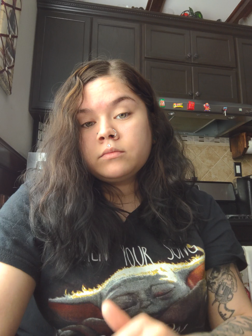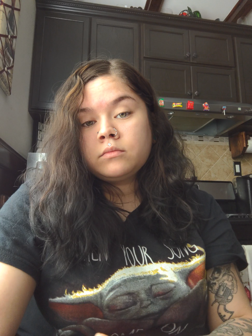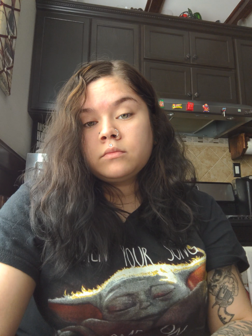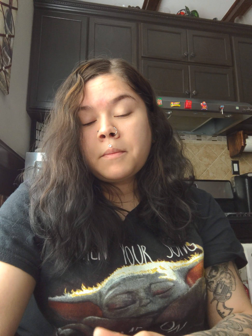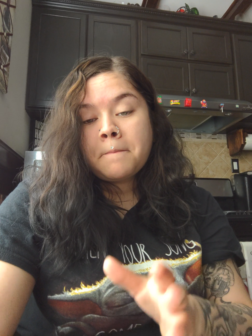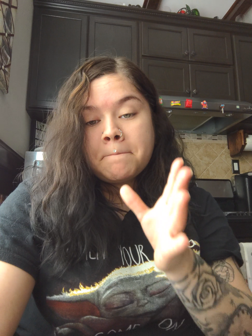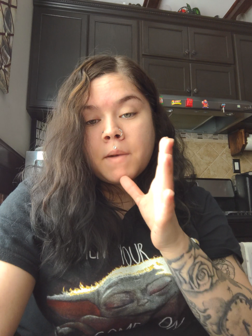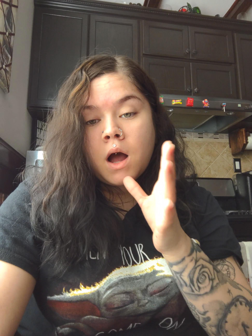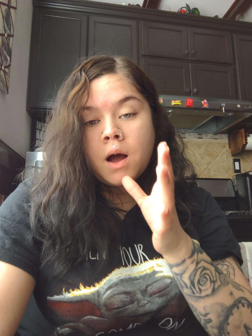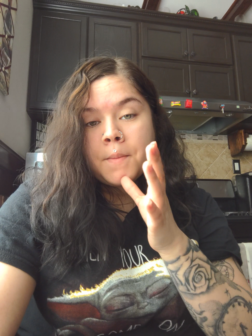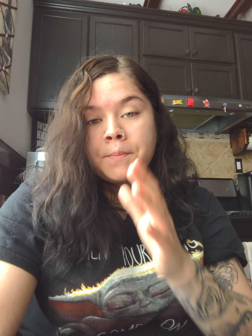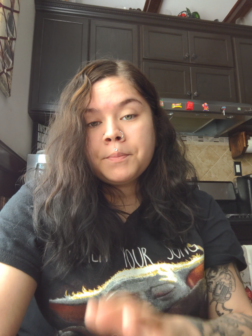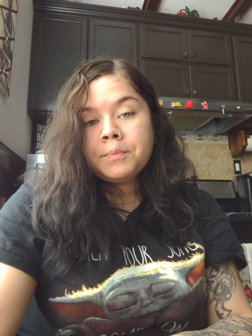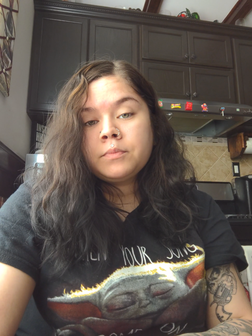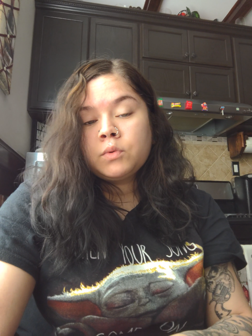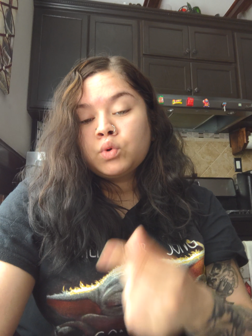mom